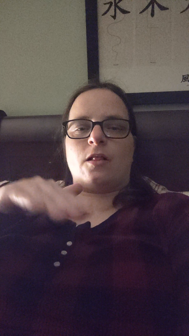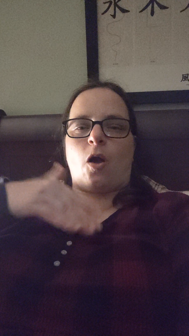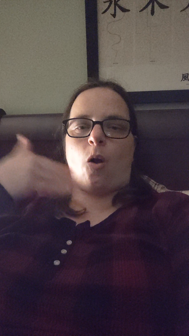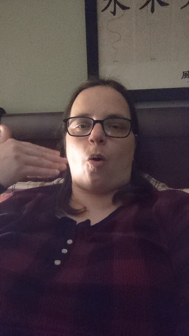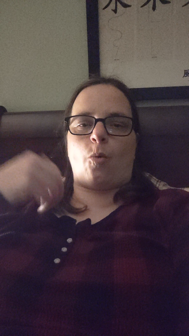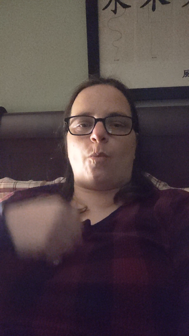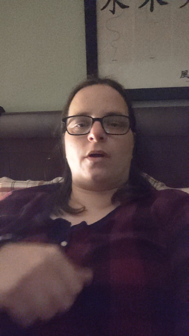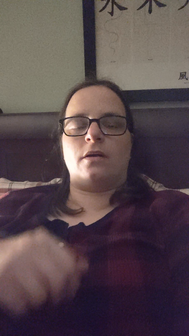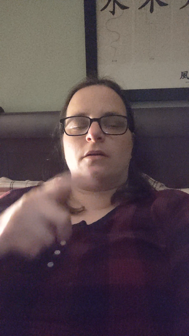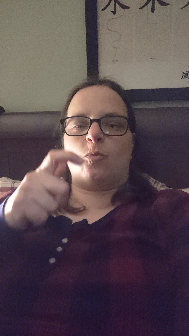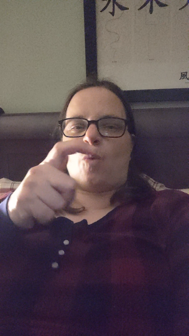run